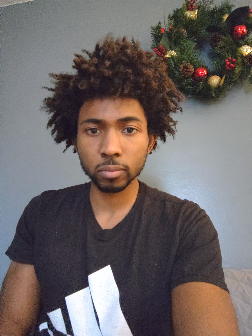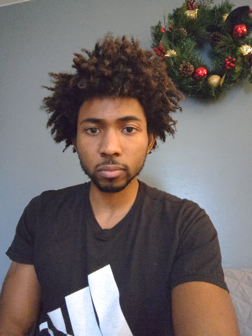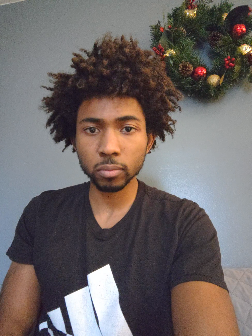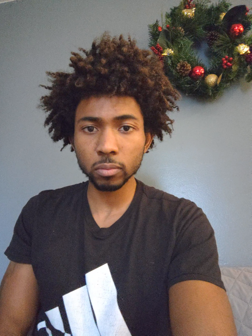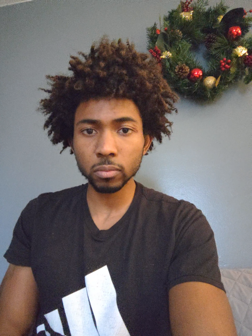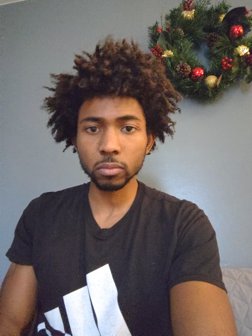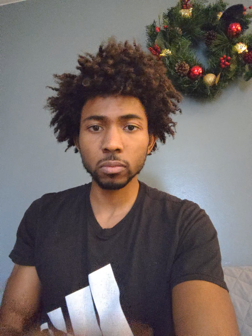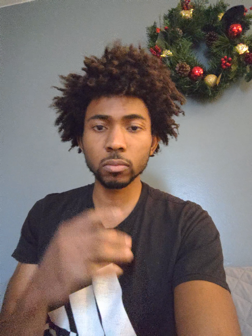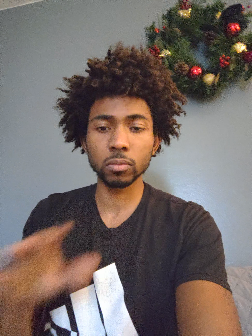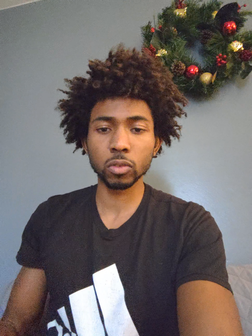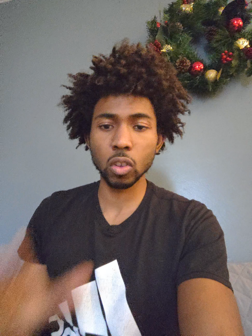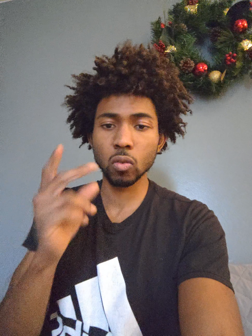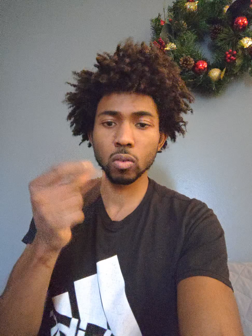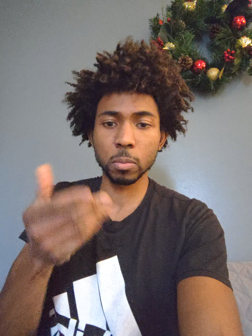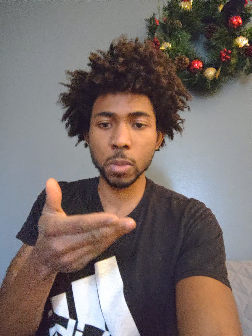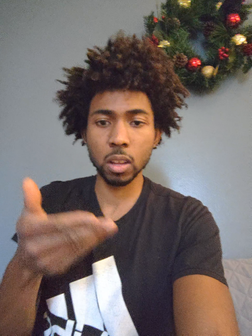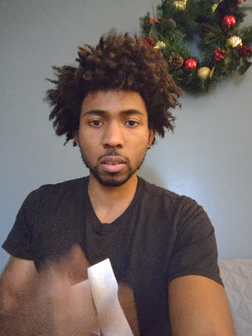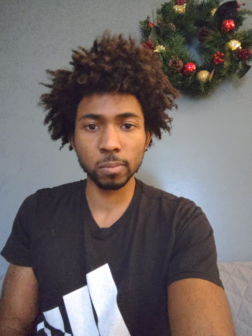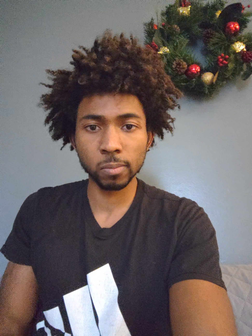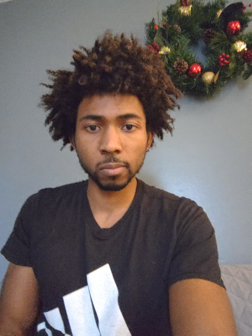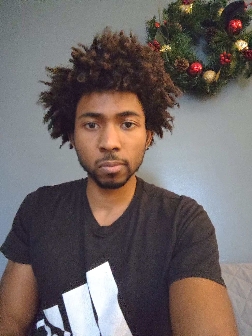puppy